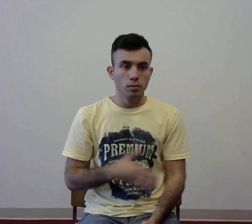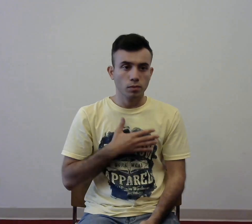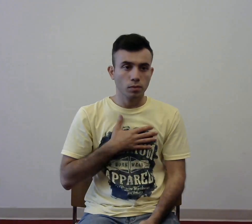mən